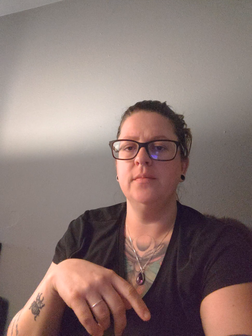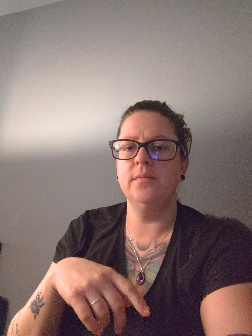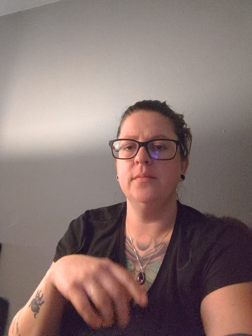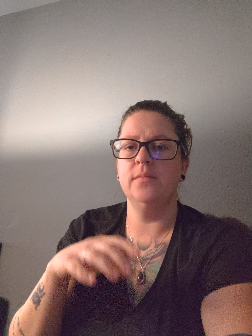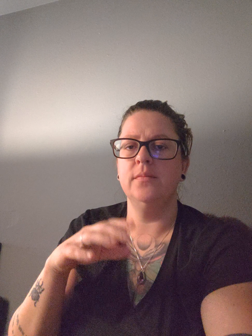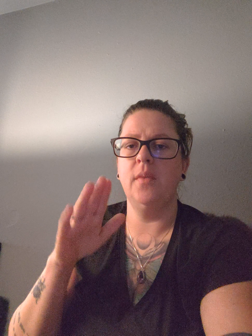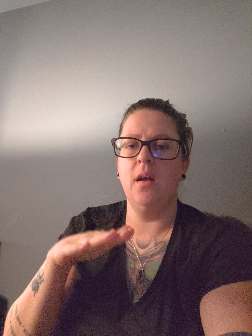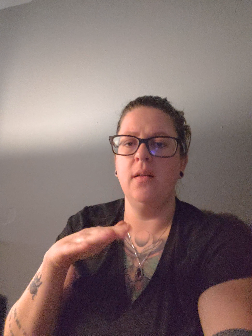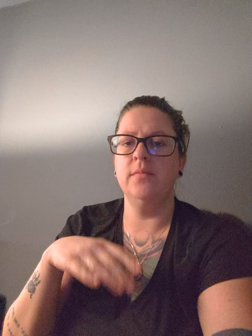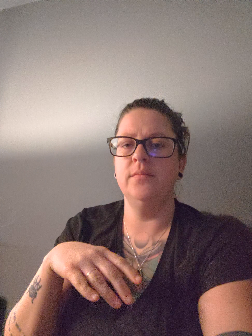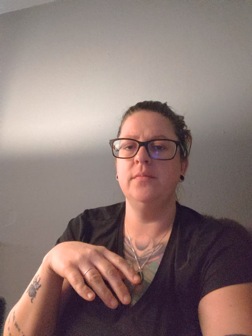on